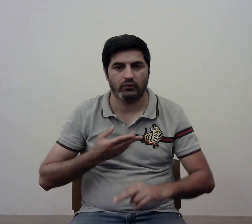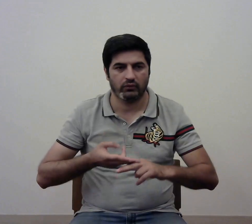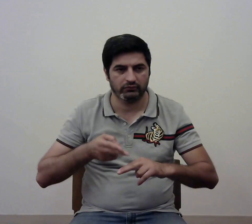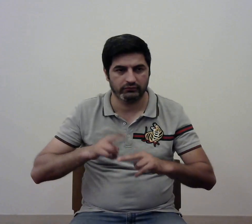bu